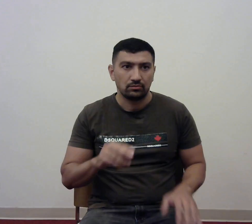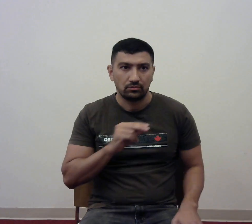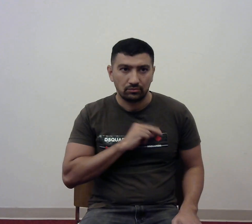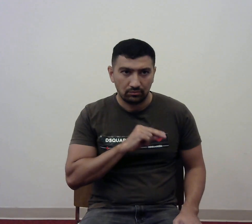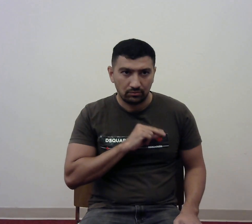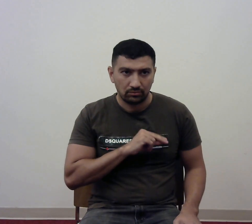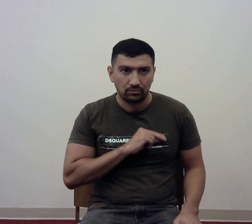işləmək